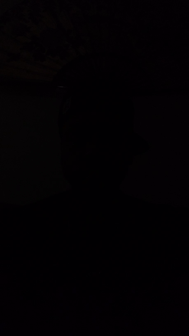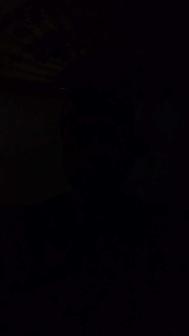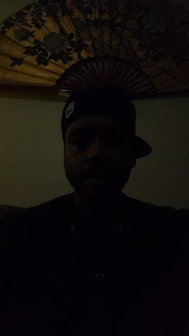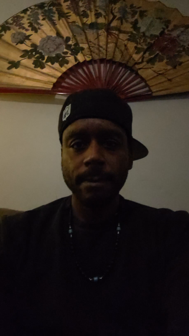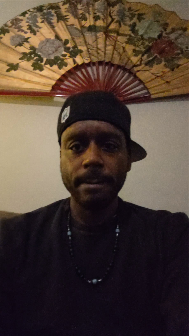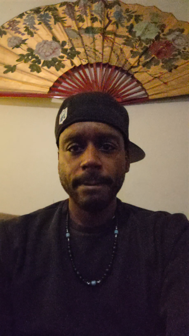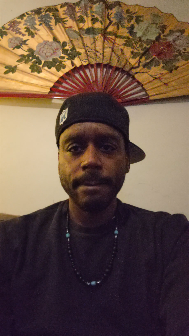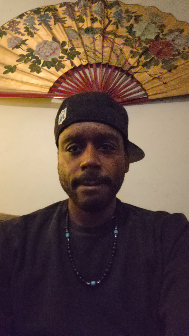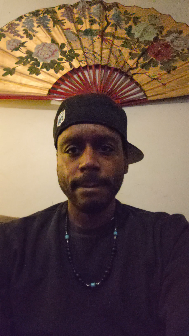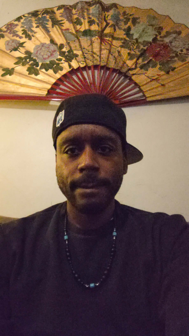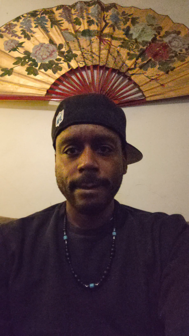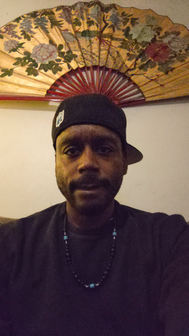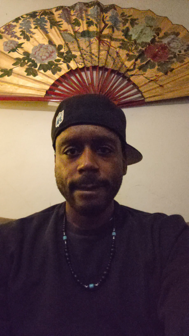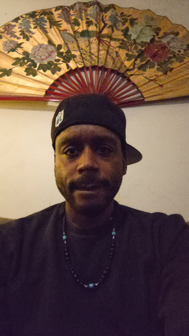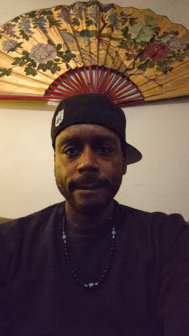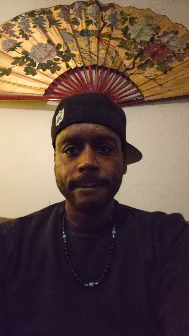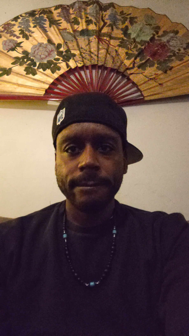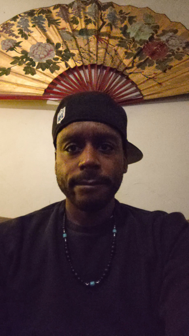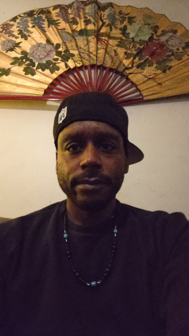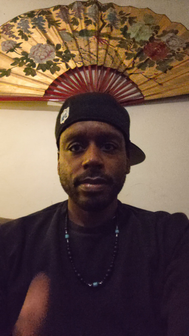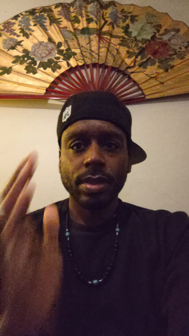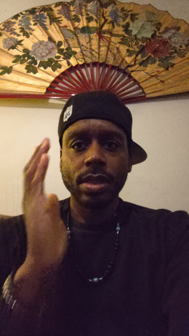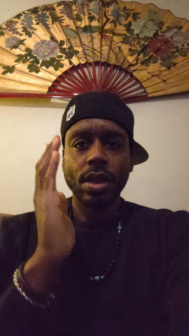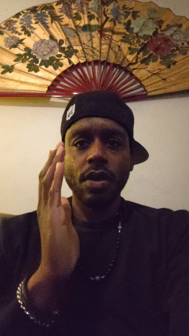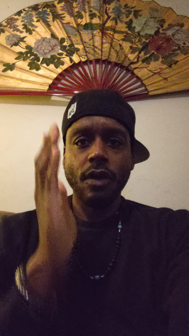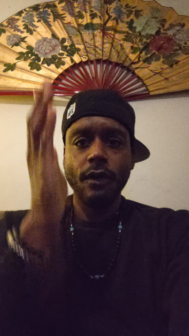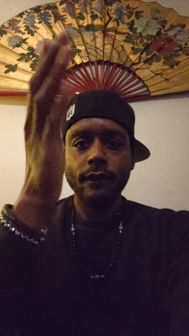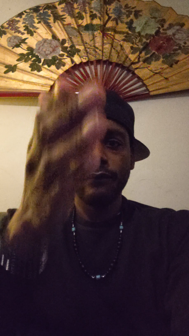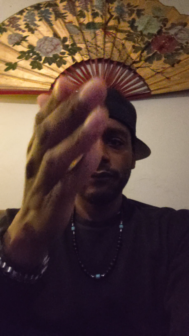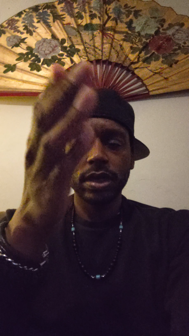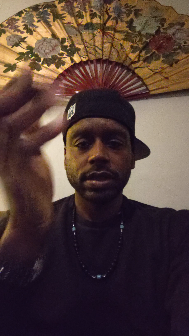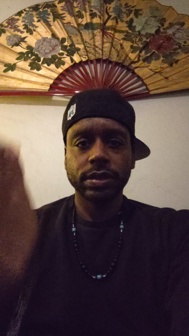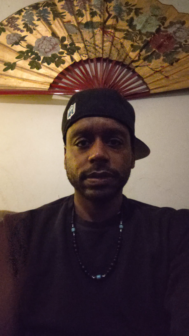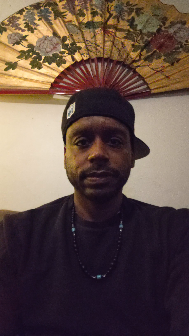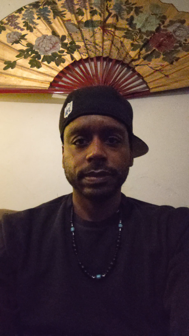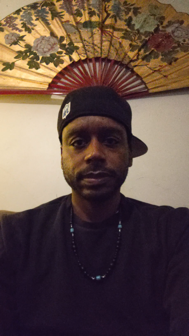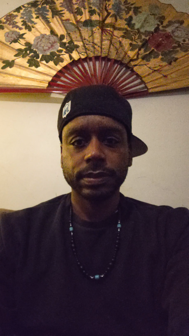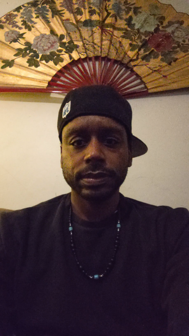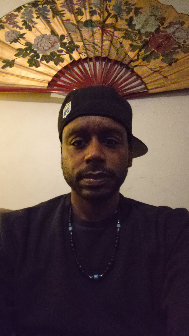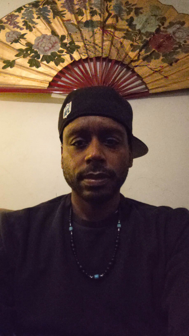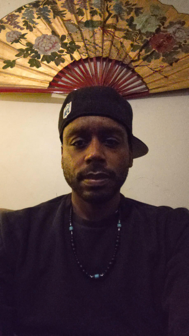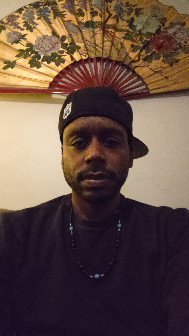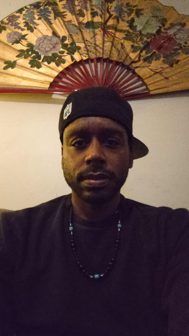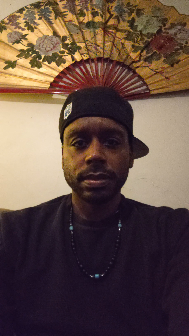over